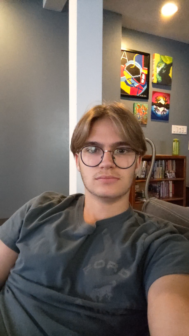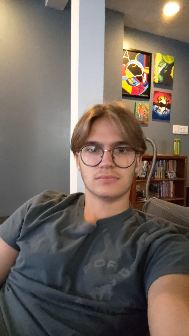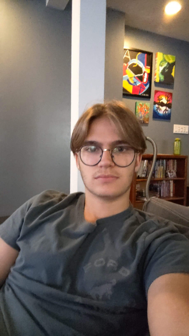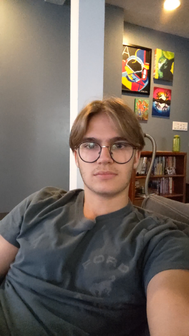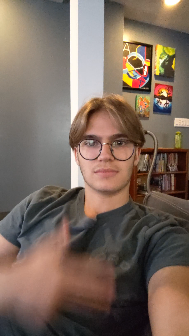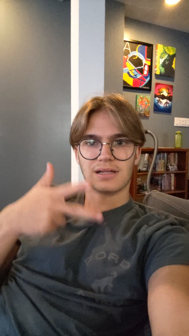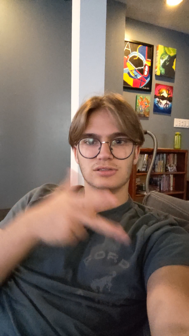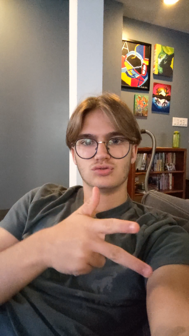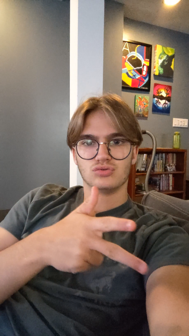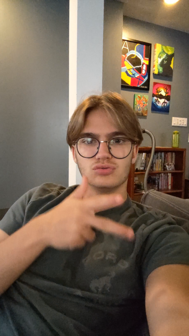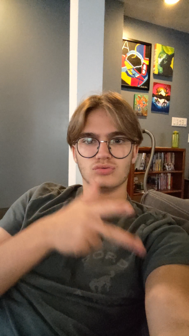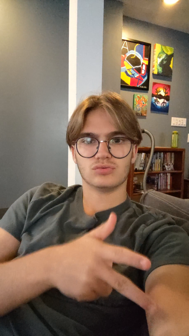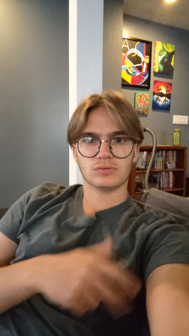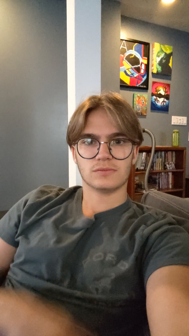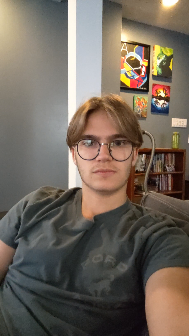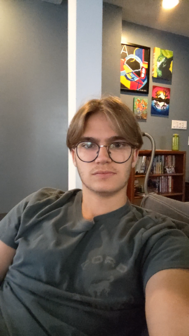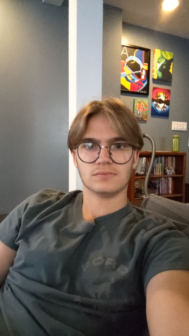garage